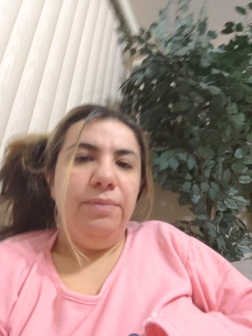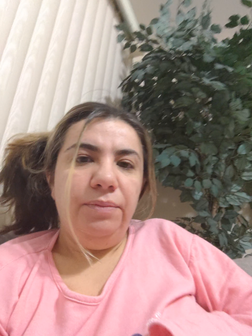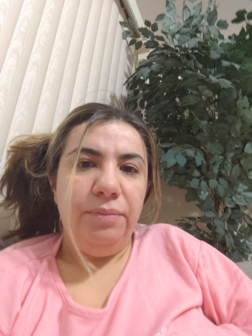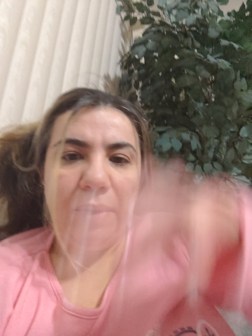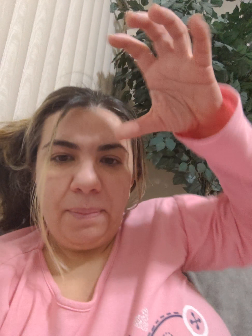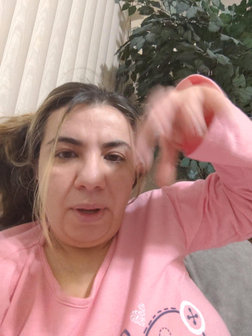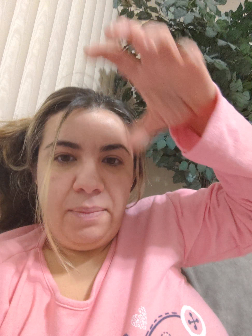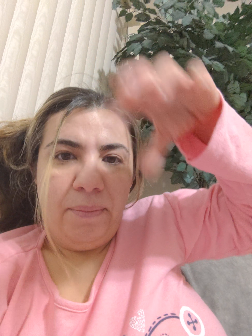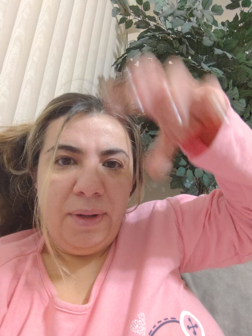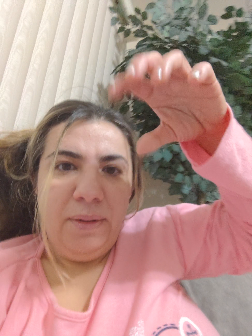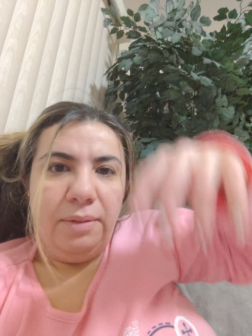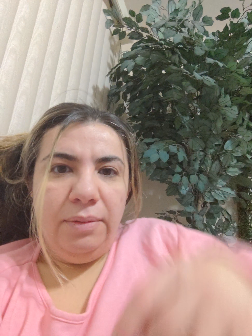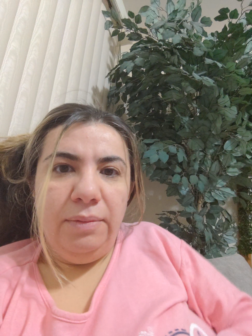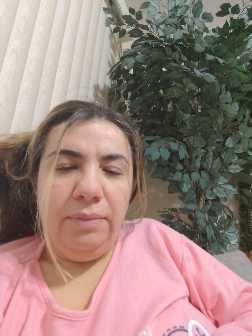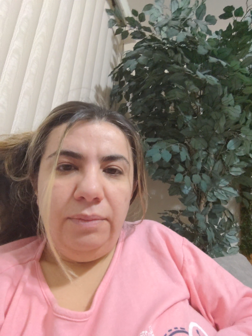rain